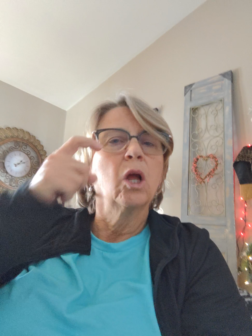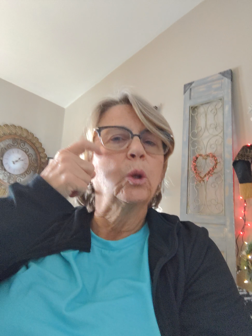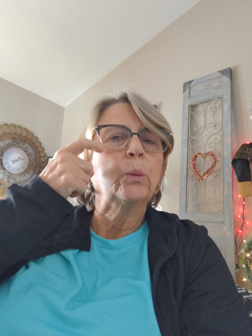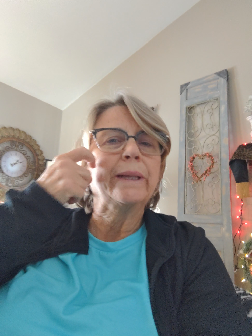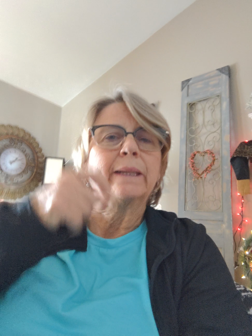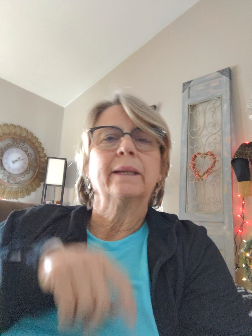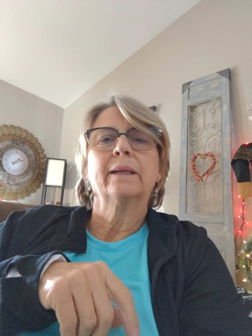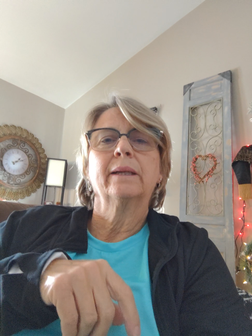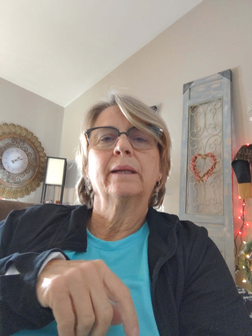owie